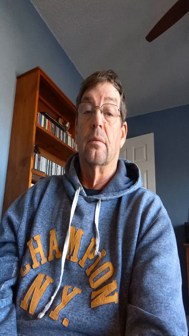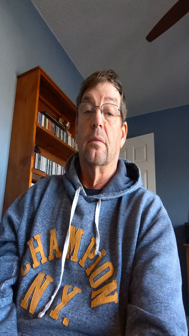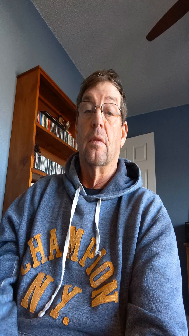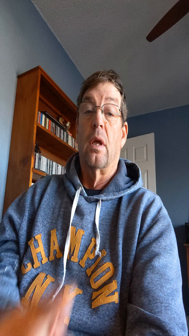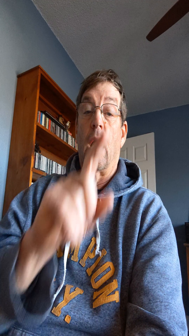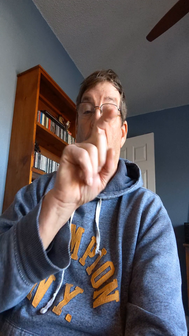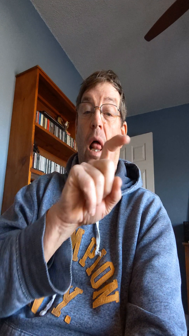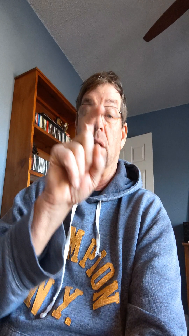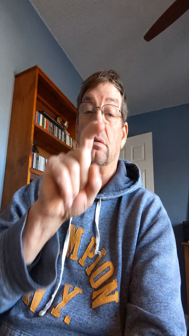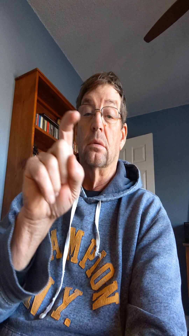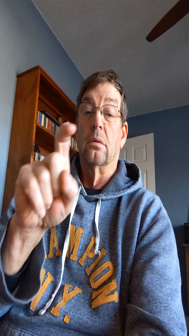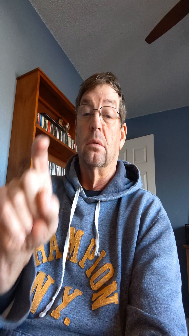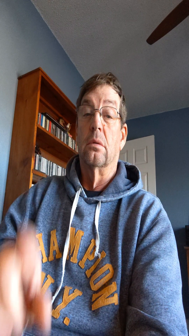closet